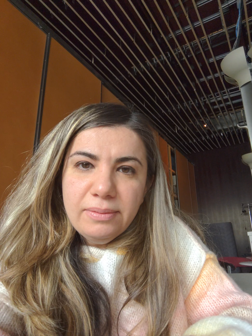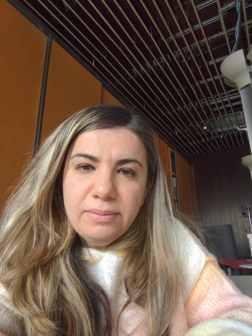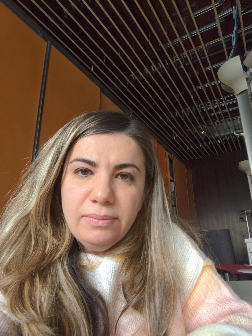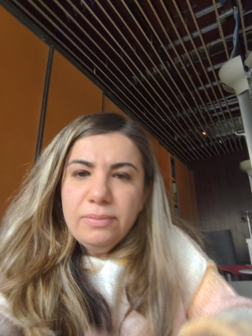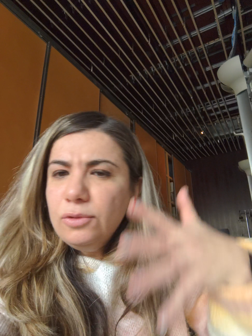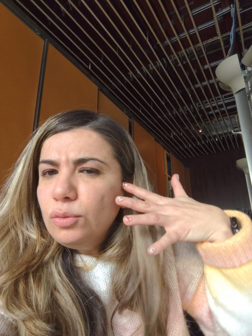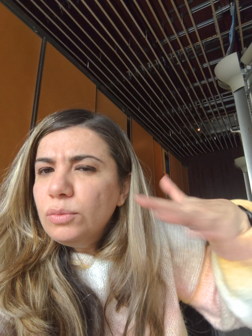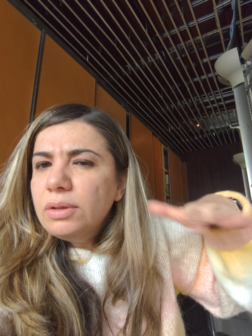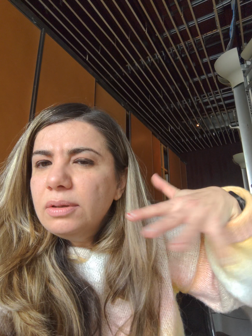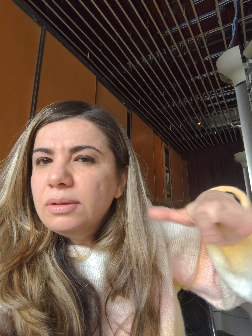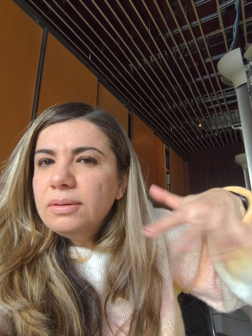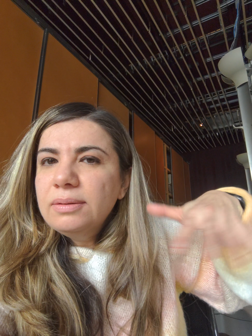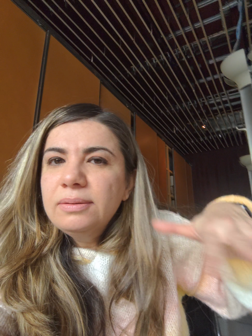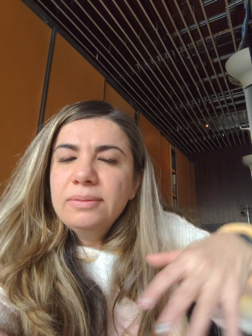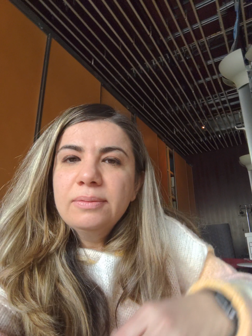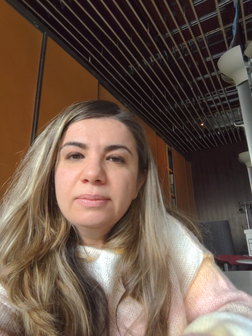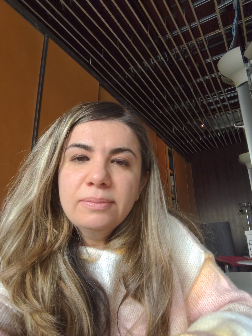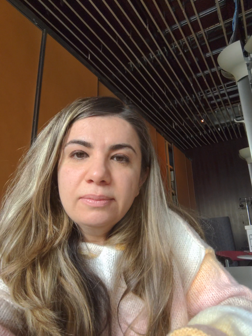noisy